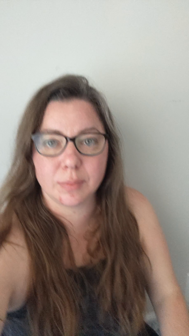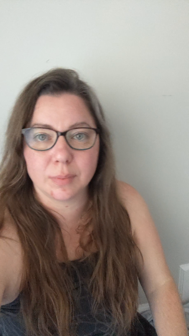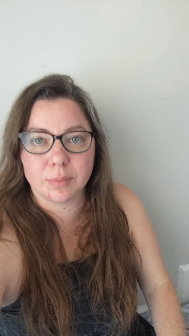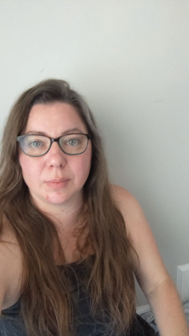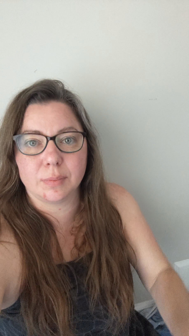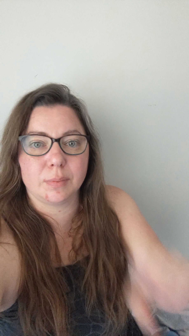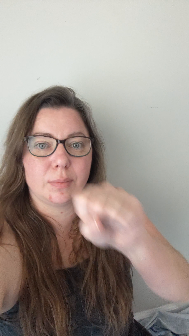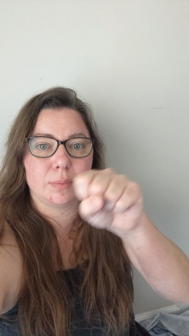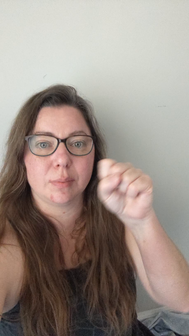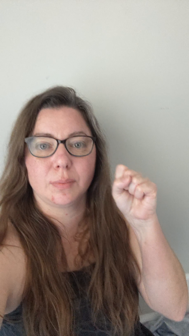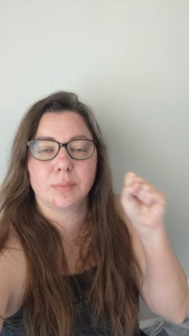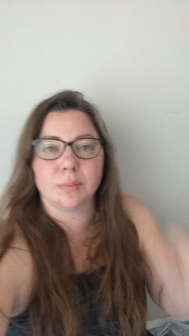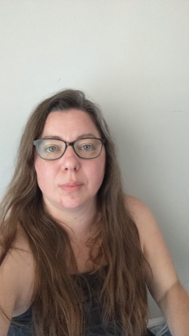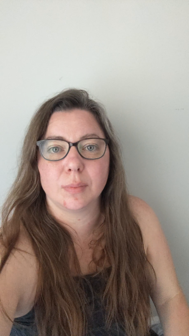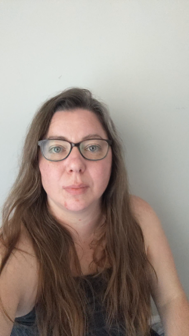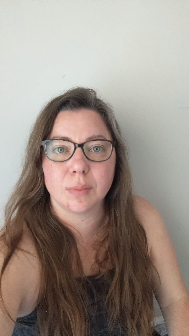pull